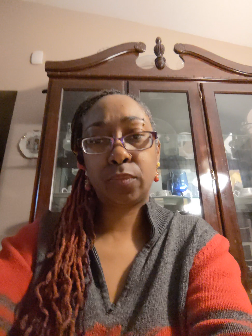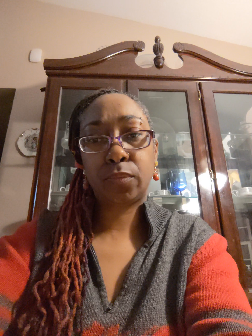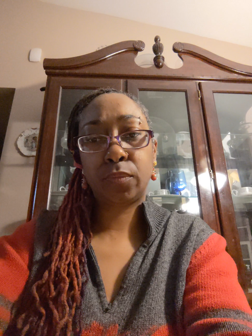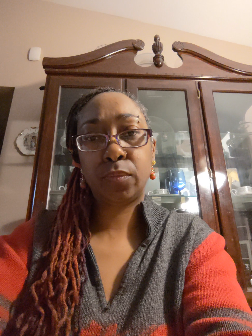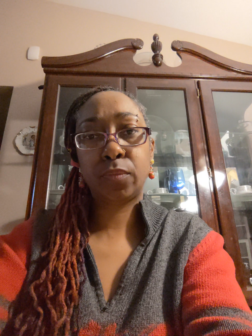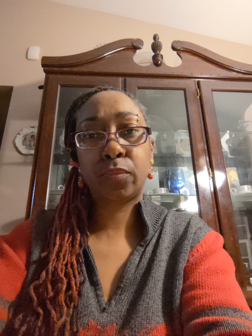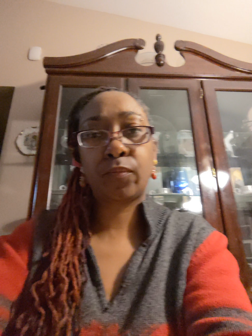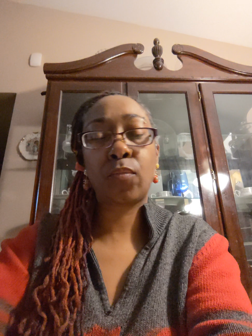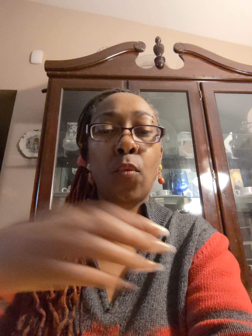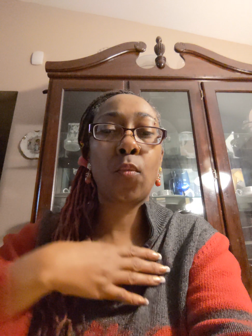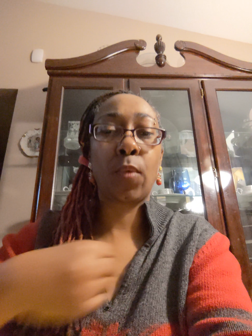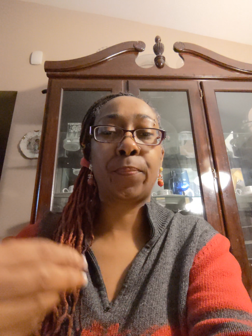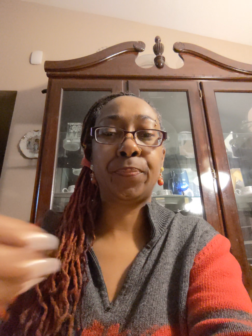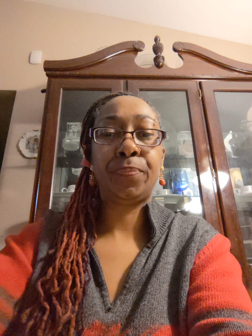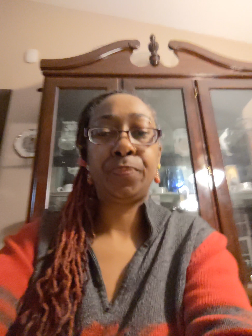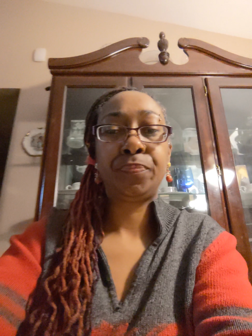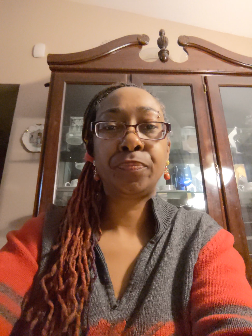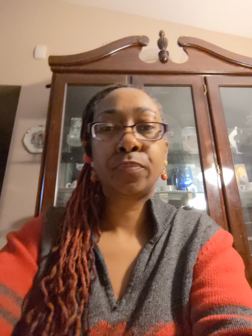white